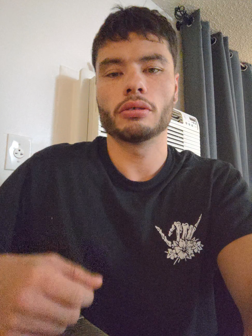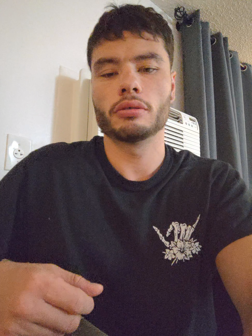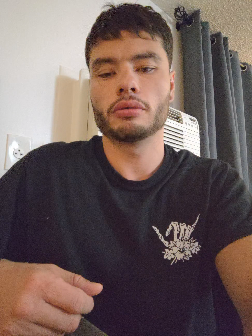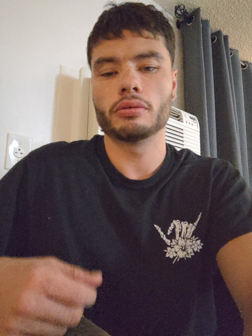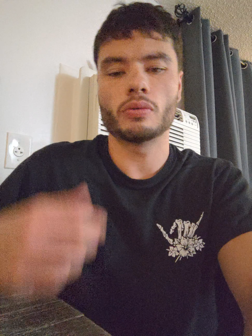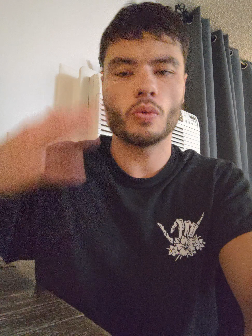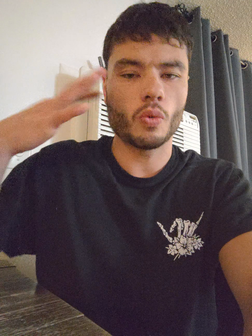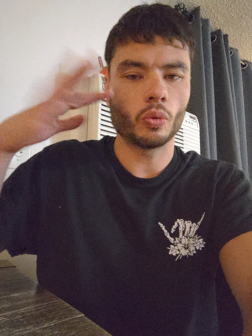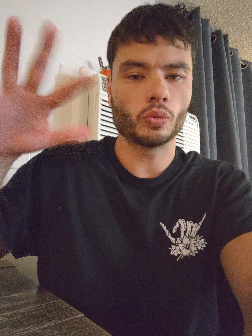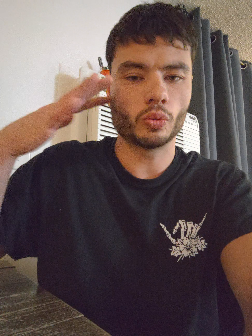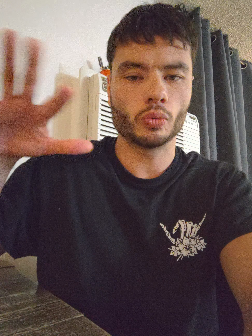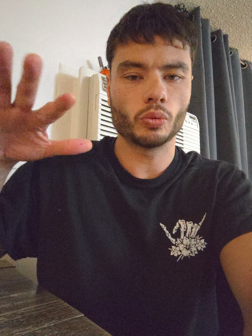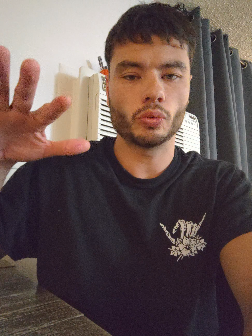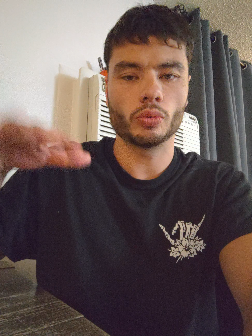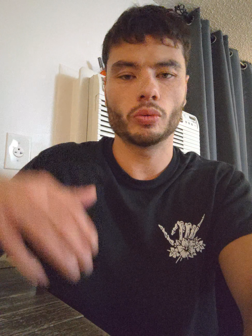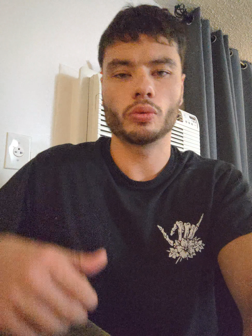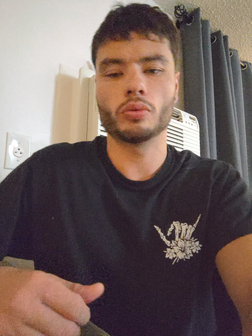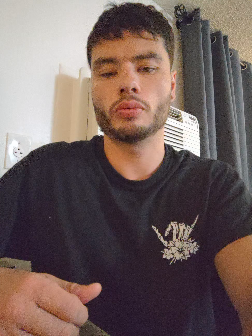noisy